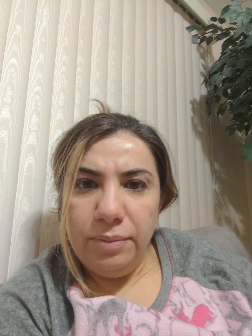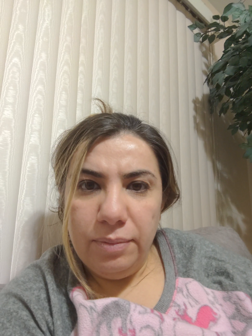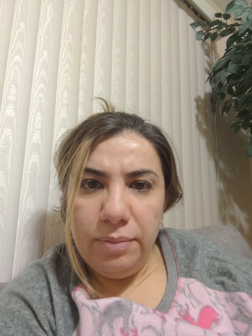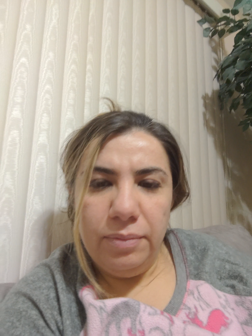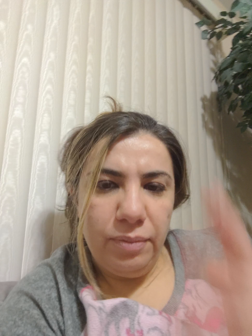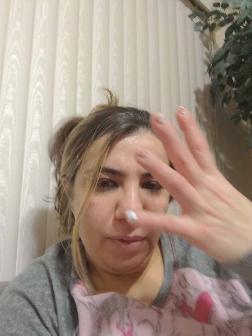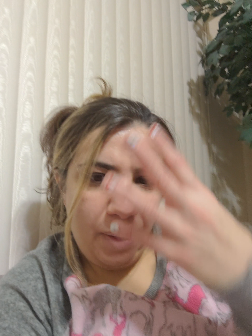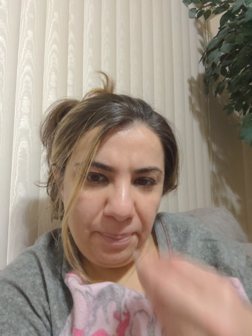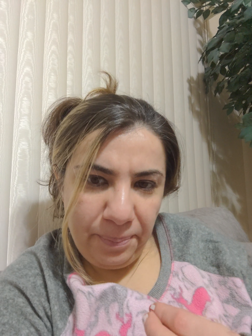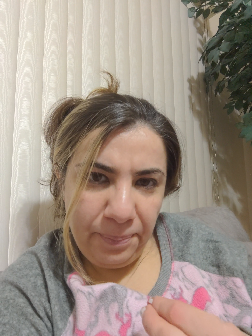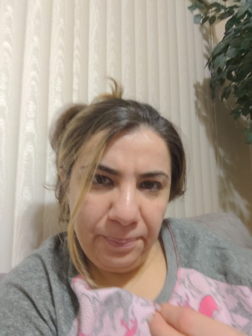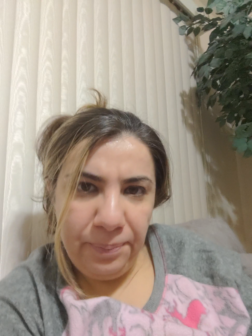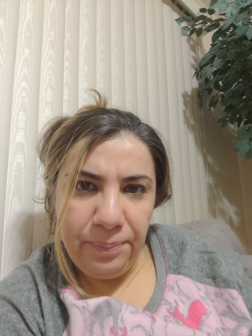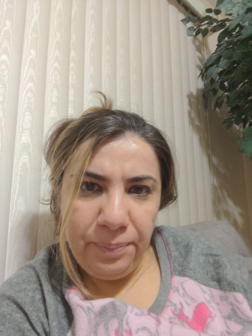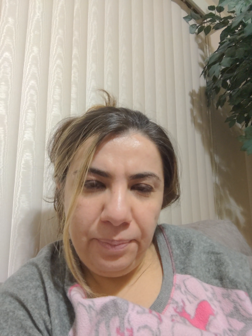sleep